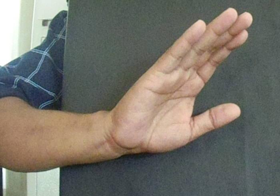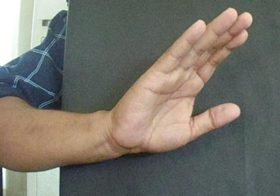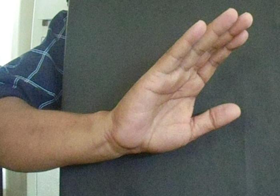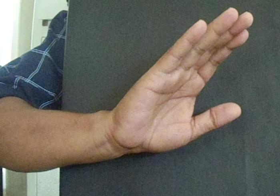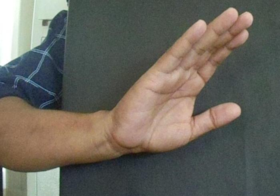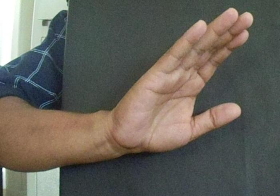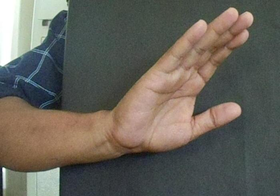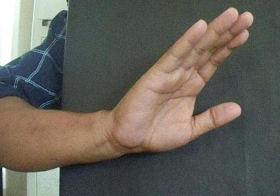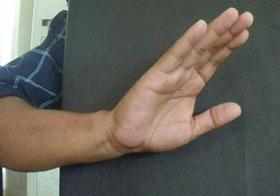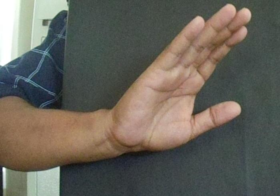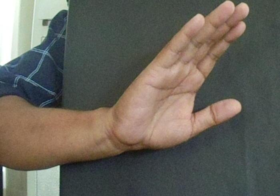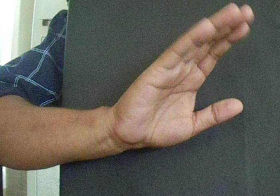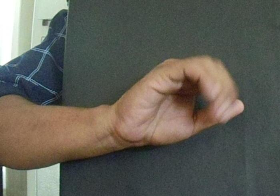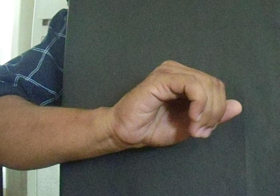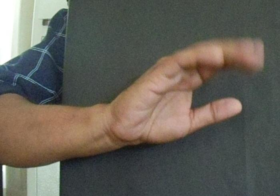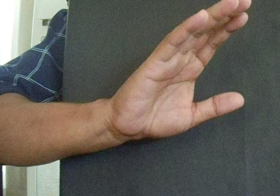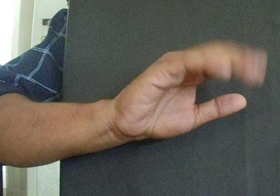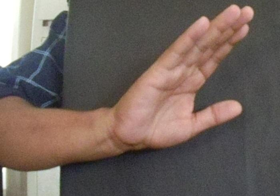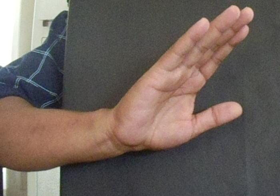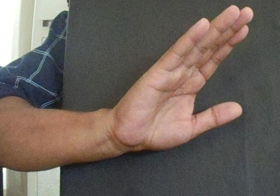call